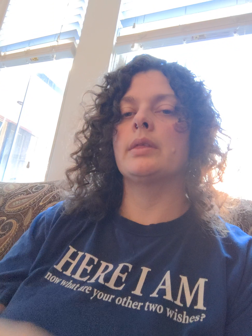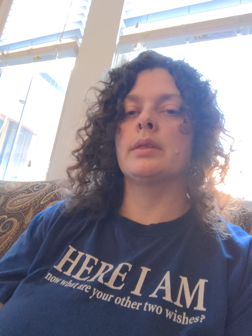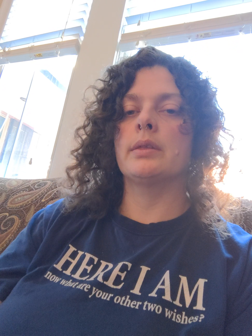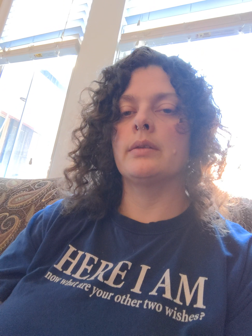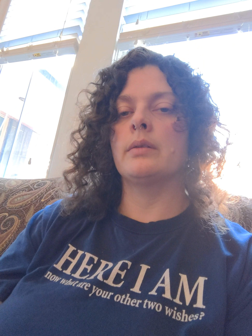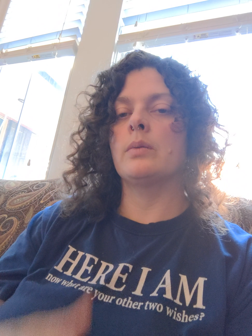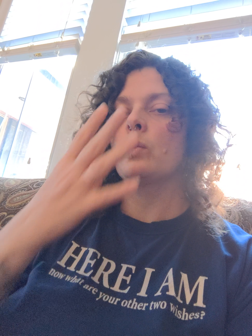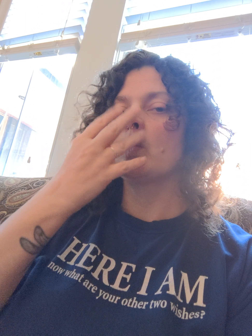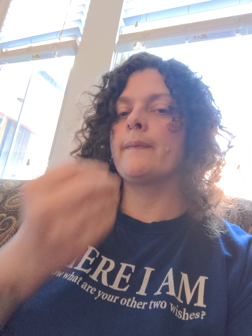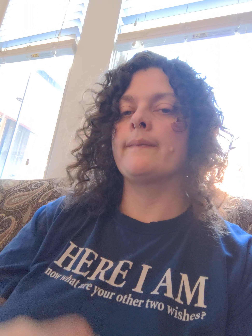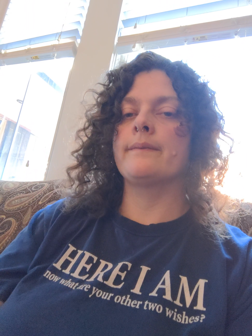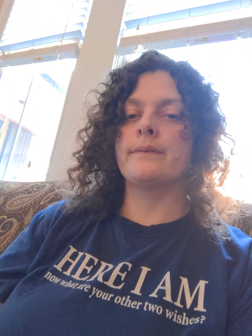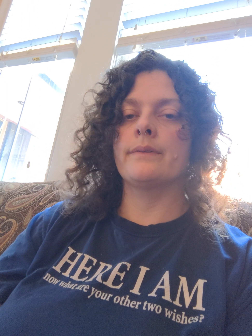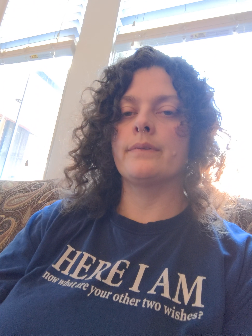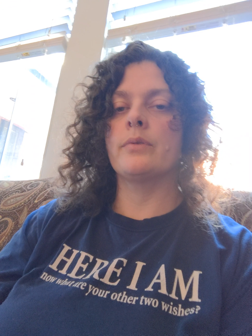wolf